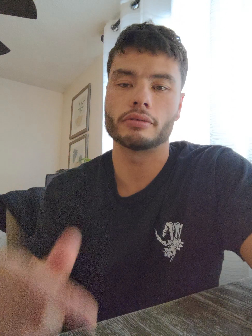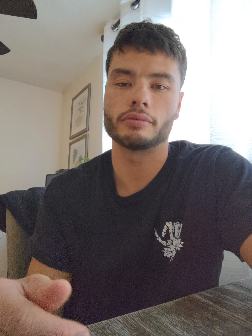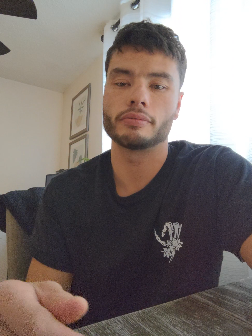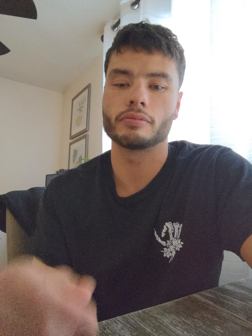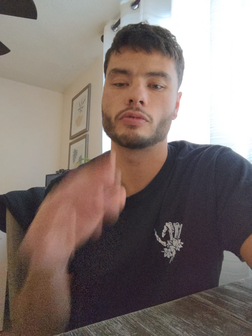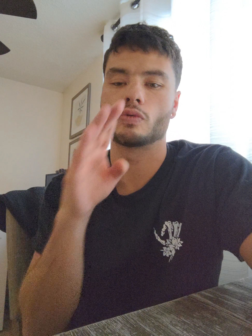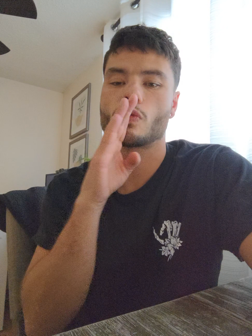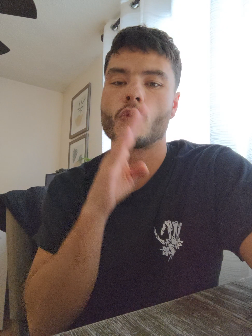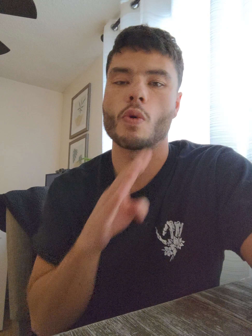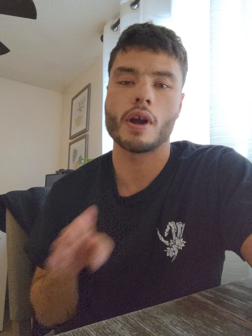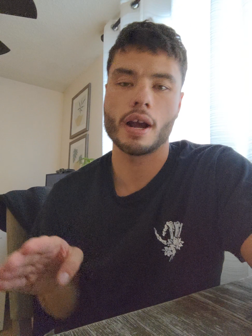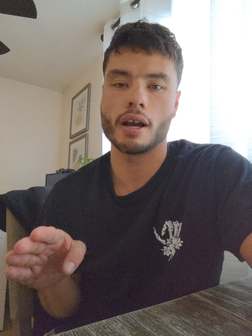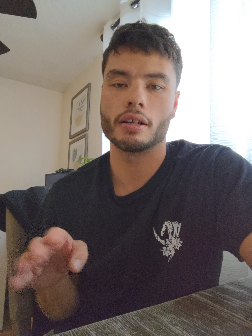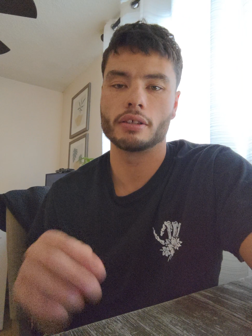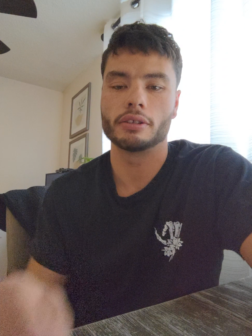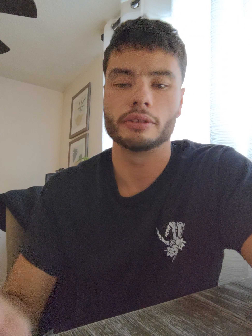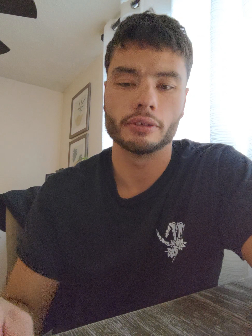quiet